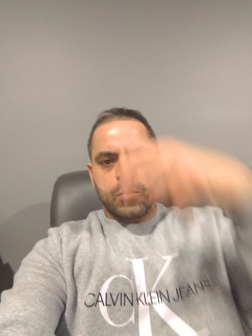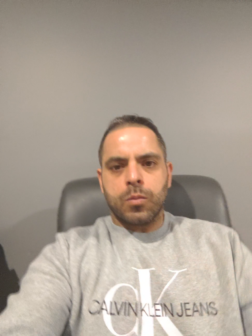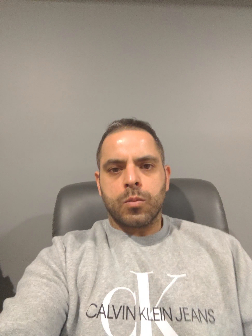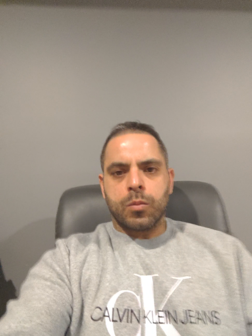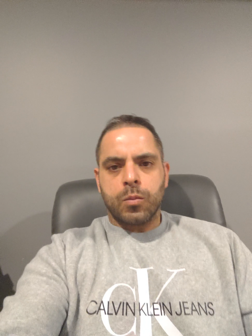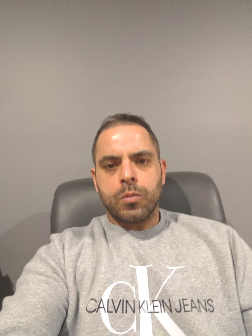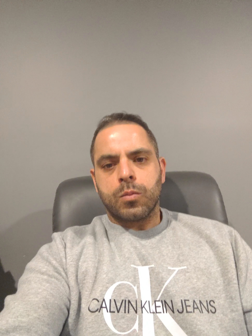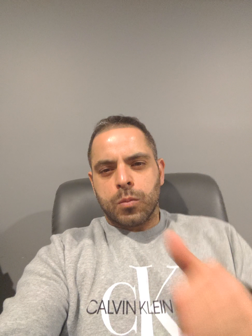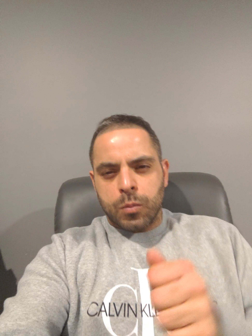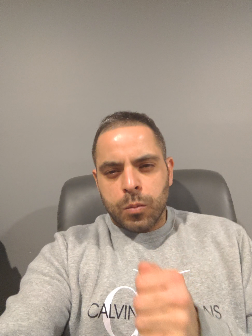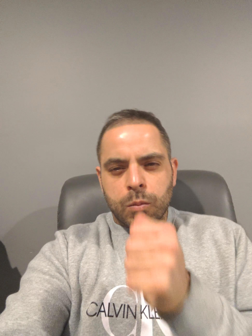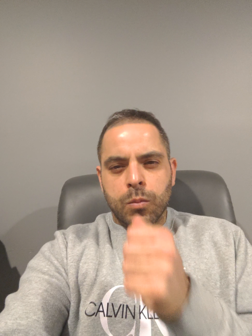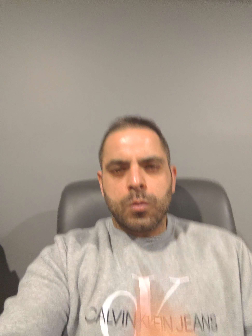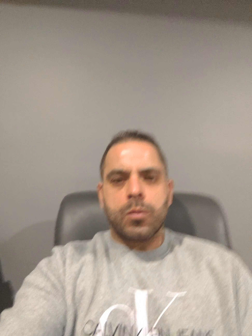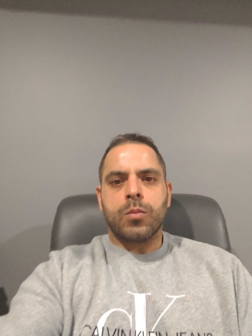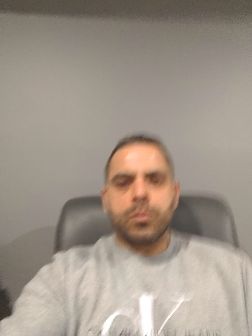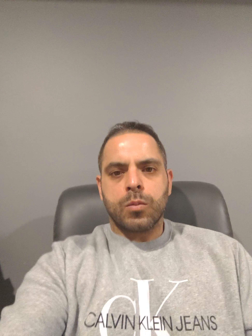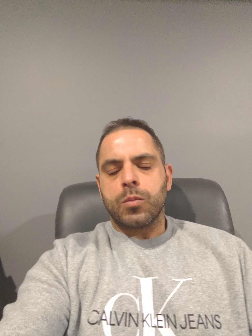hide